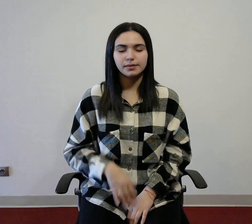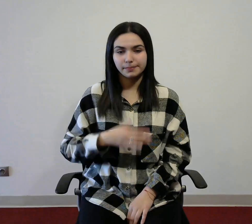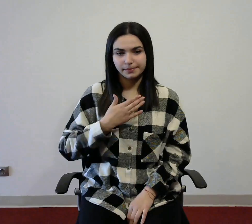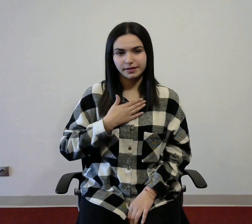mən